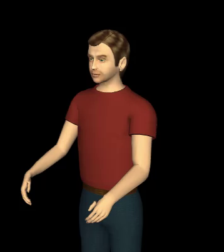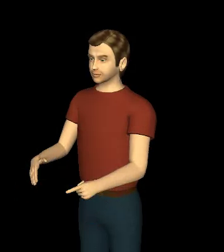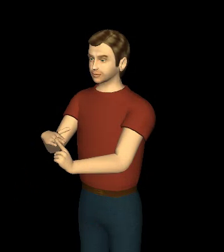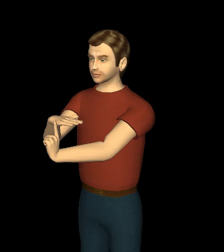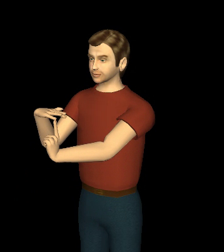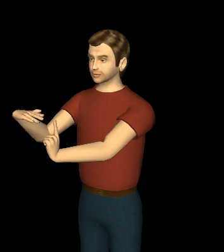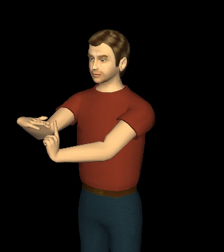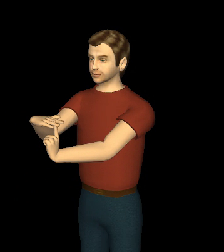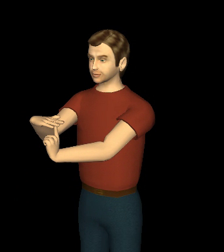مجتمع